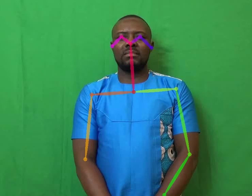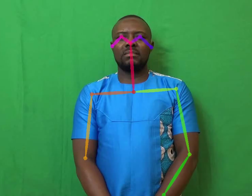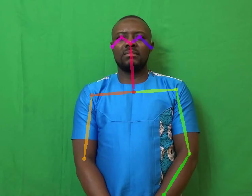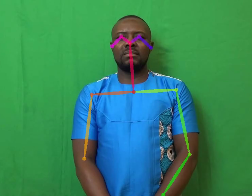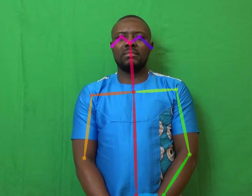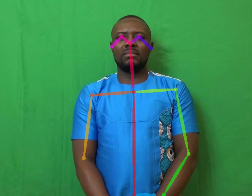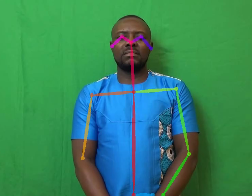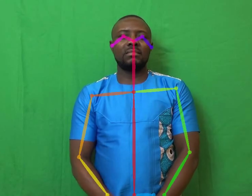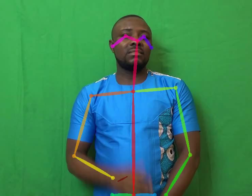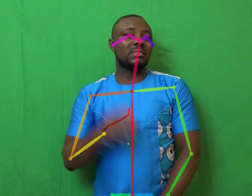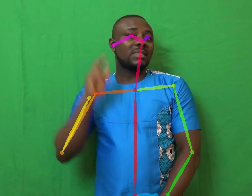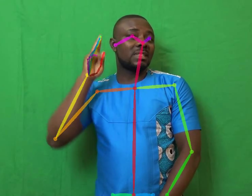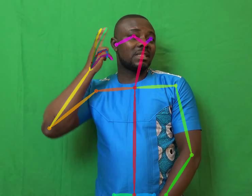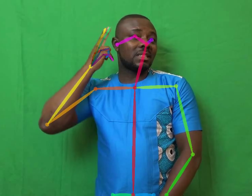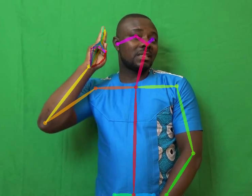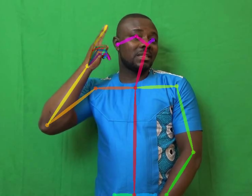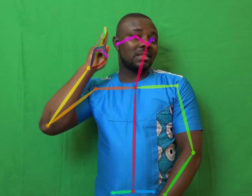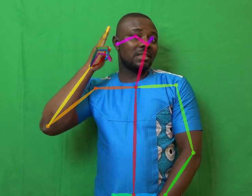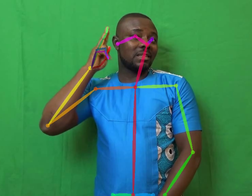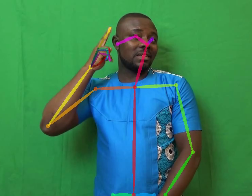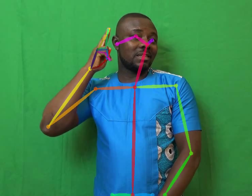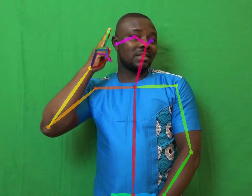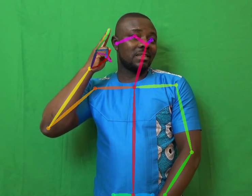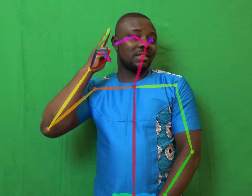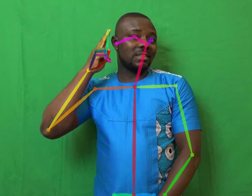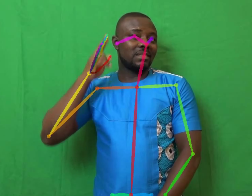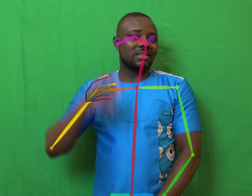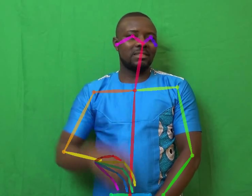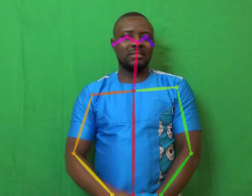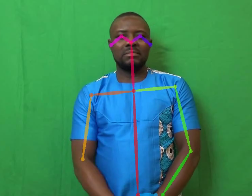uncle